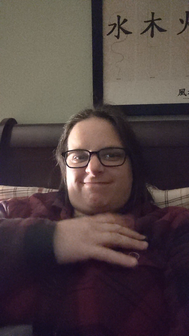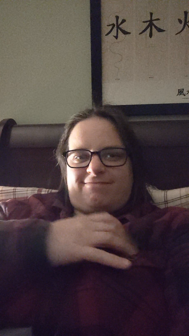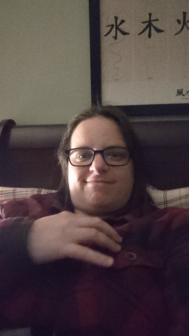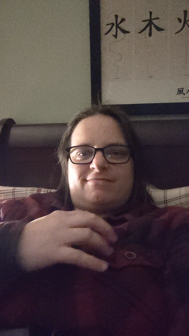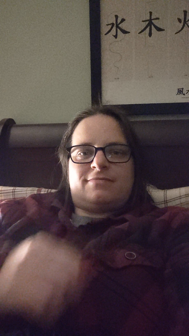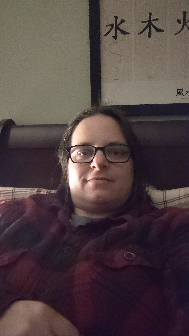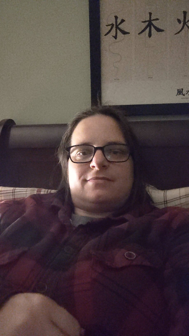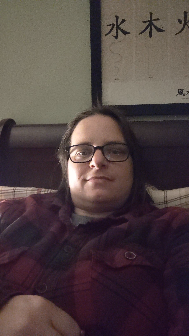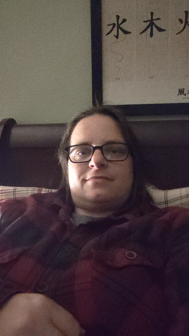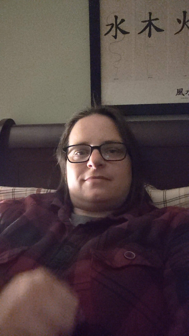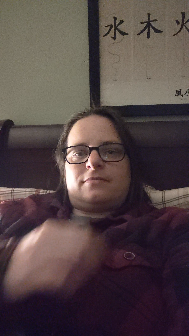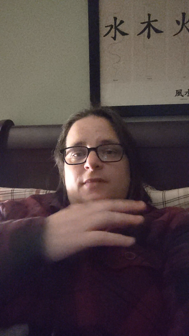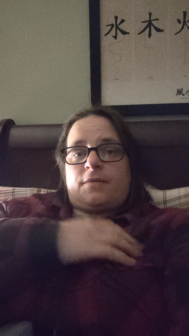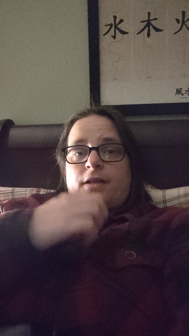bear